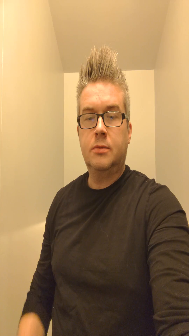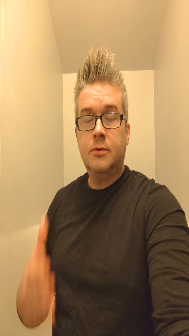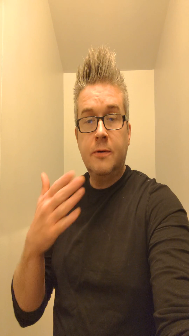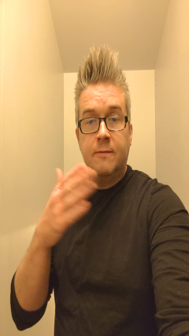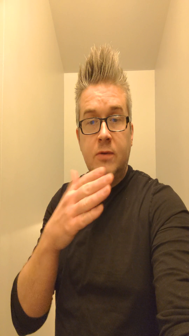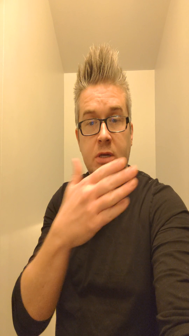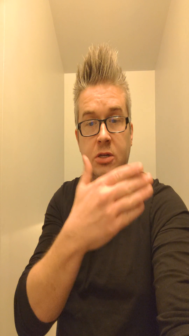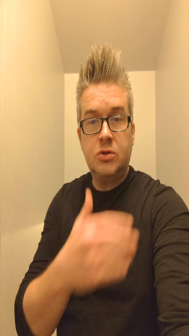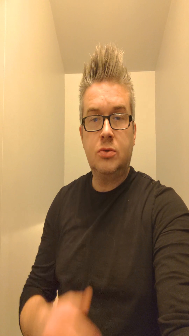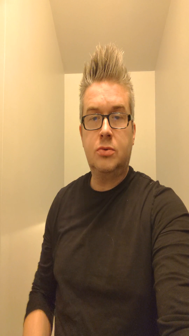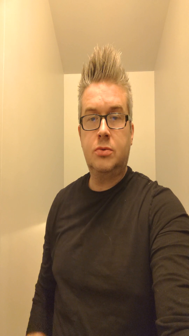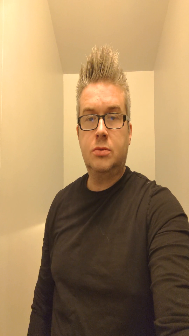fish